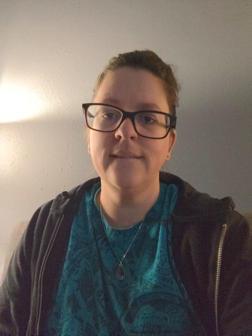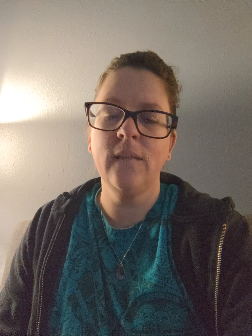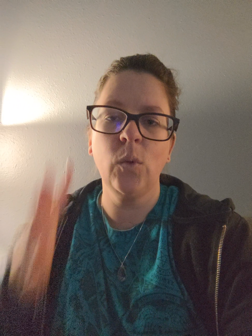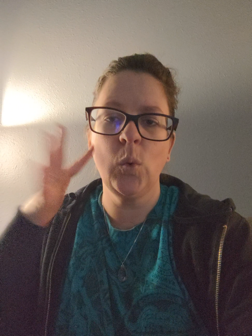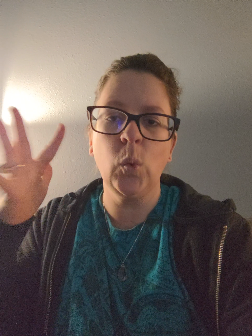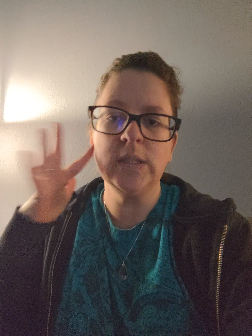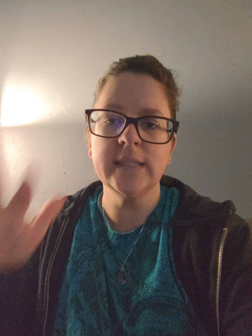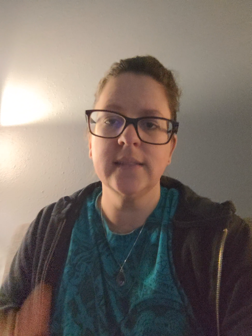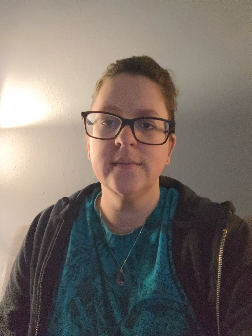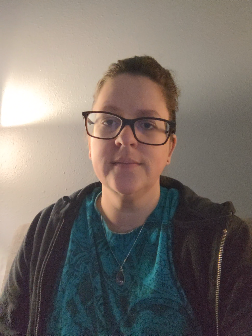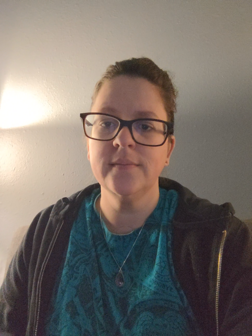noisy